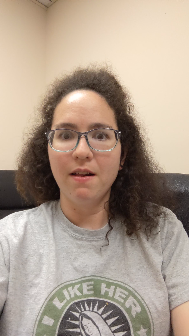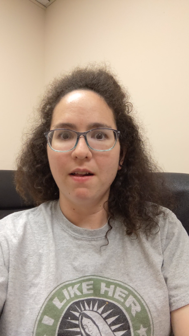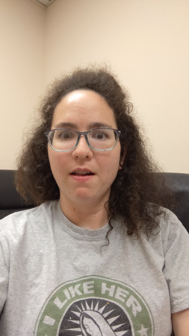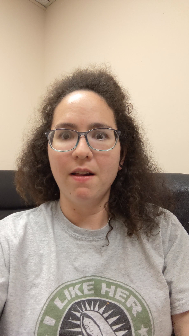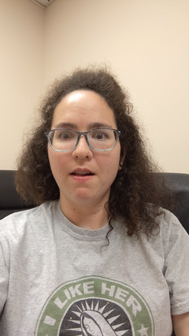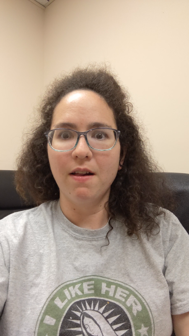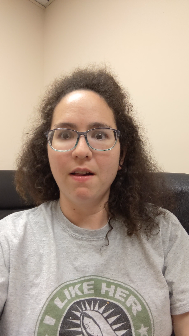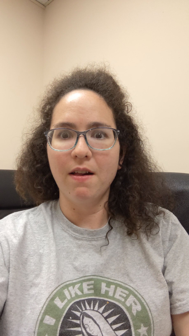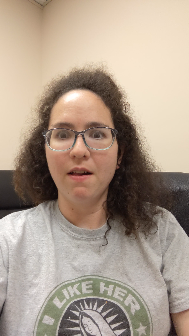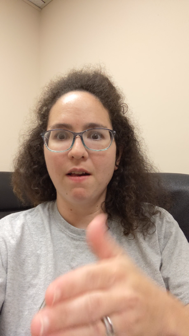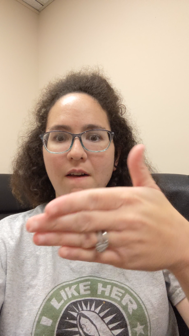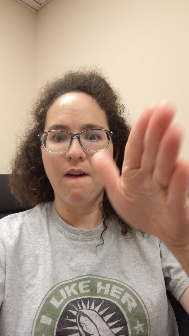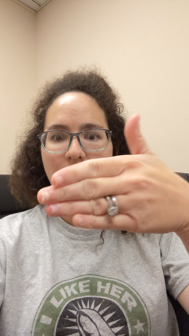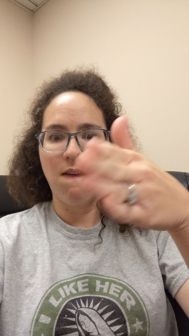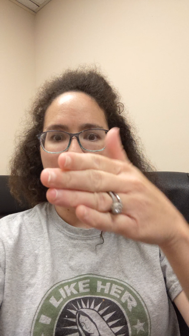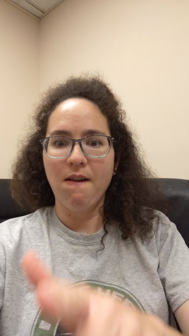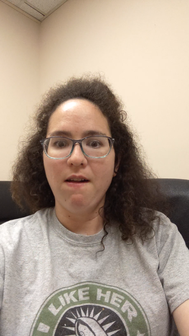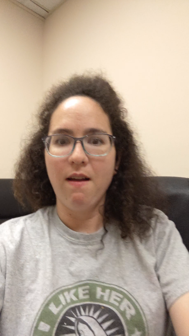share